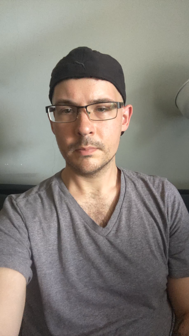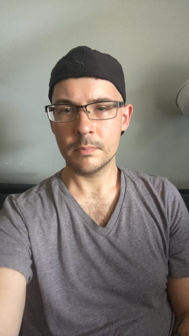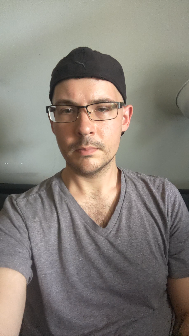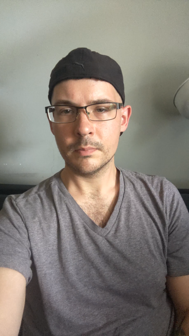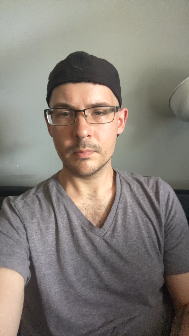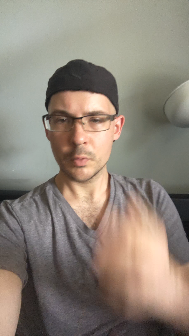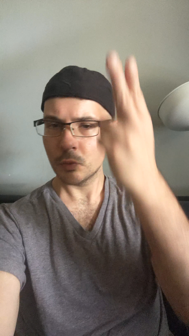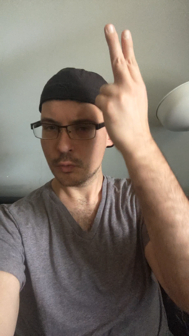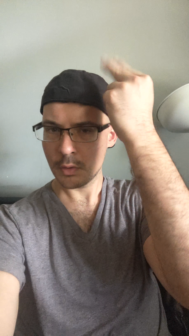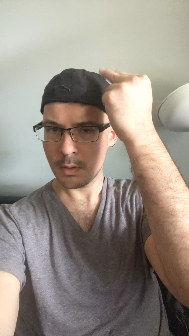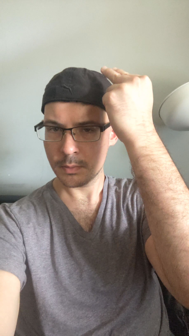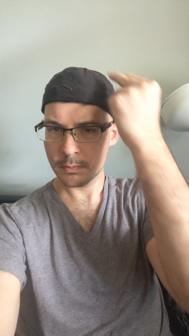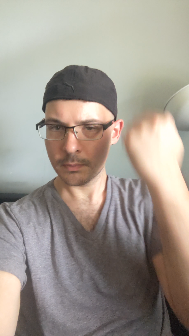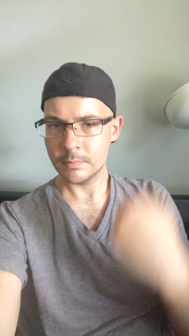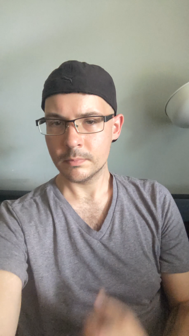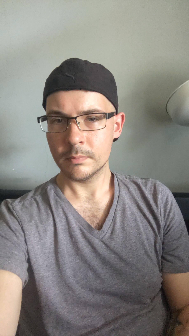rabbit